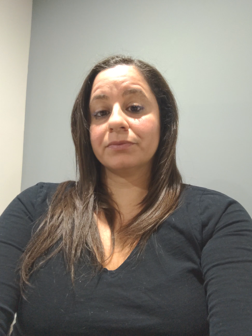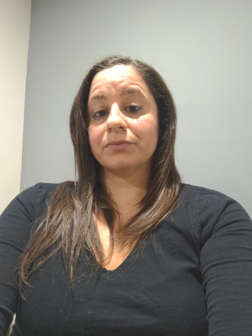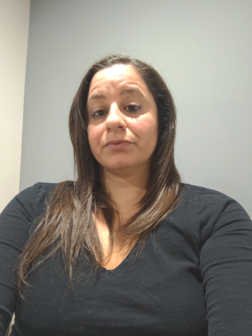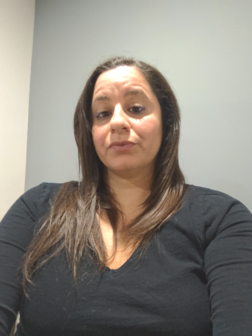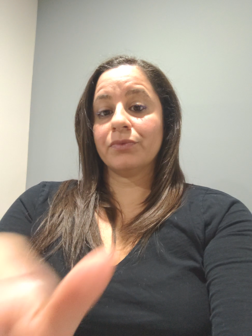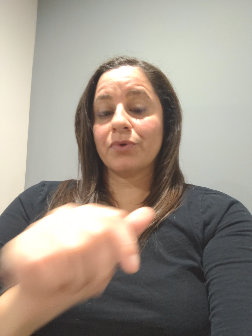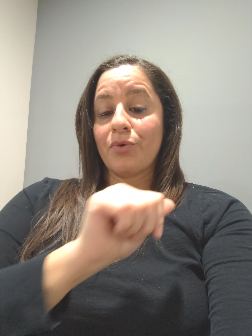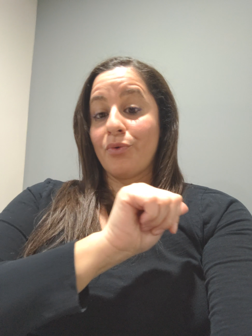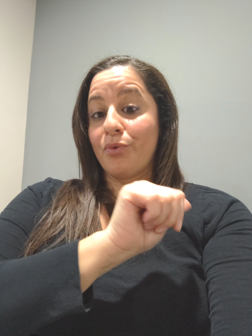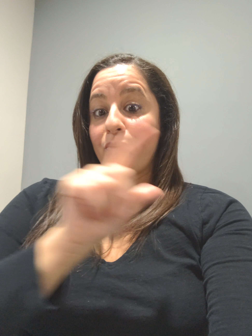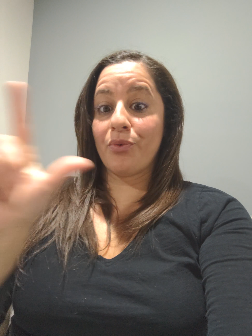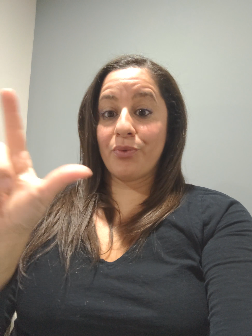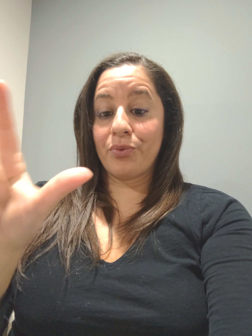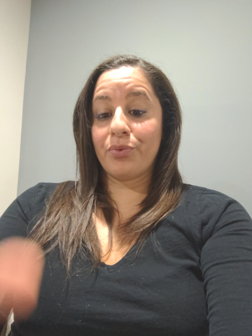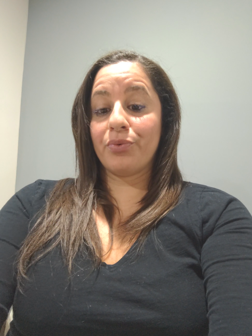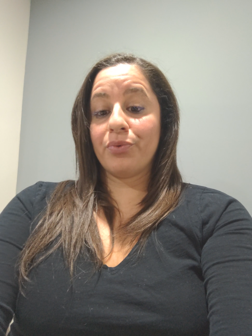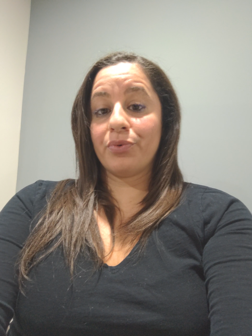all